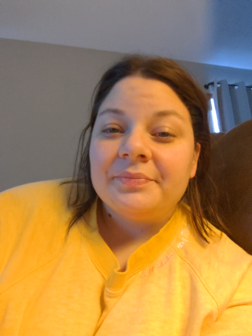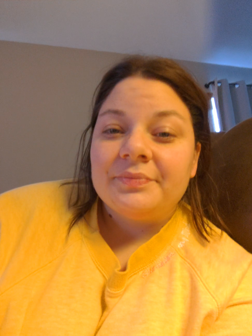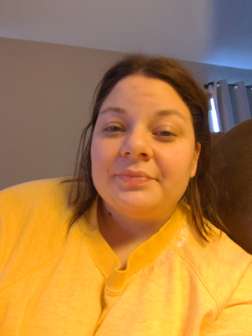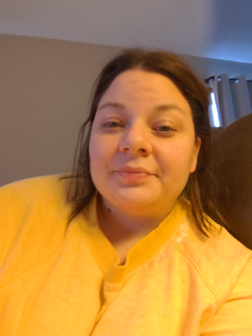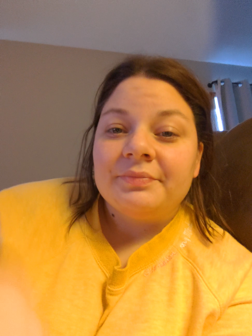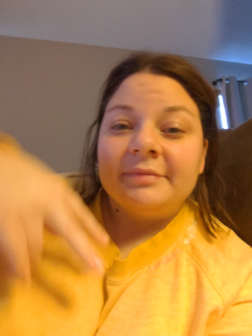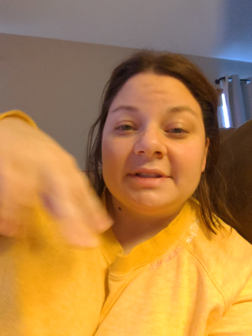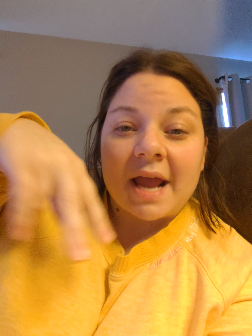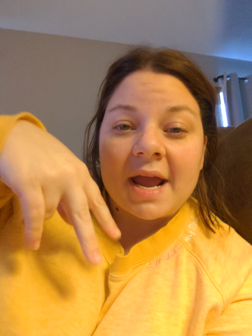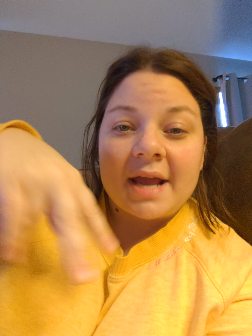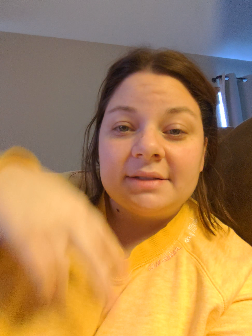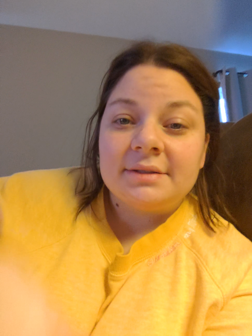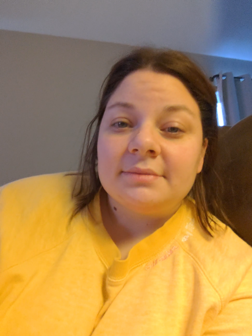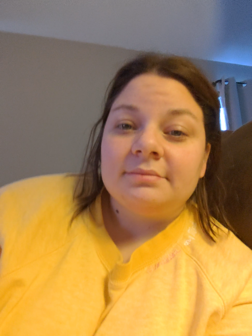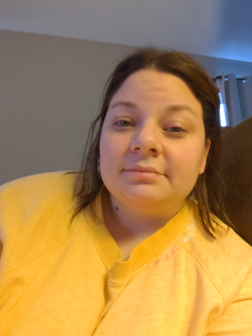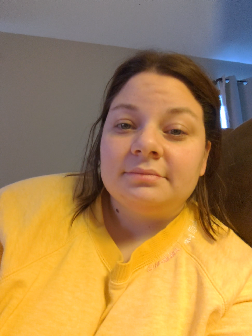dance